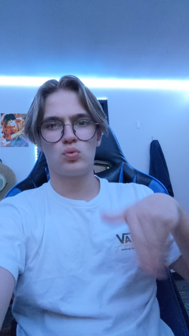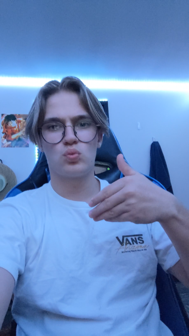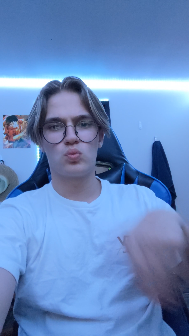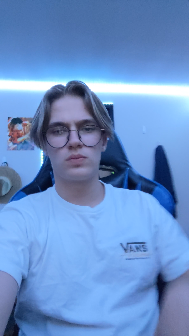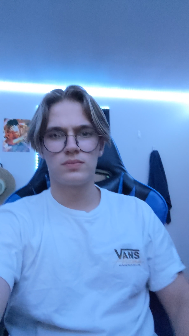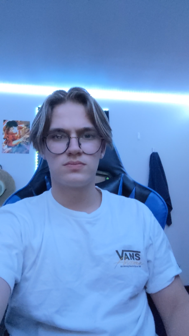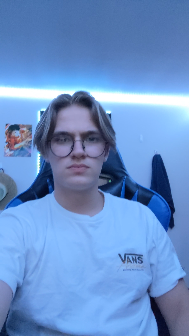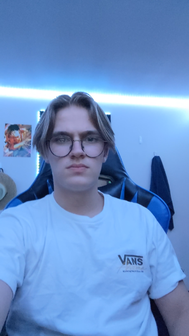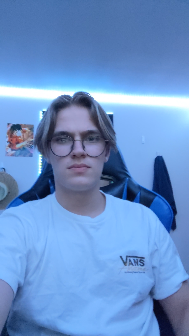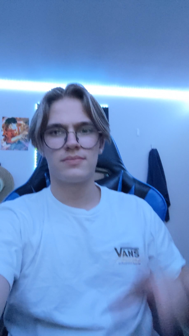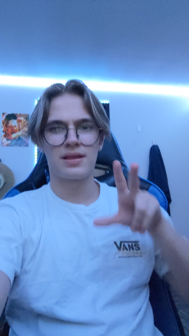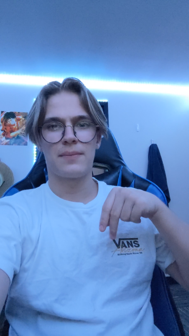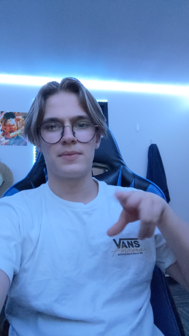diaper